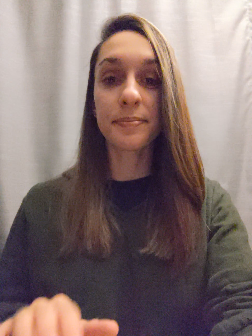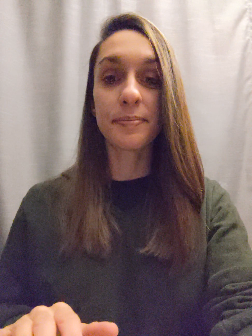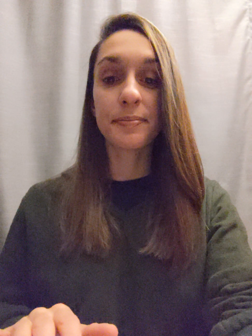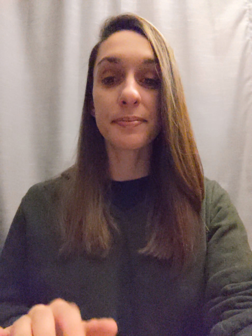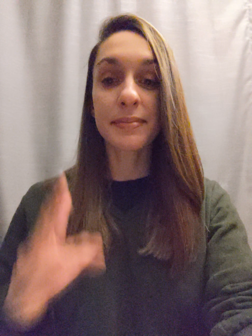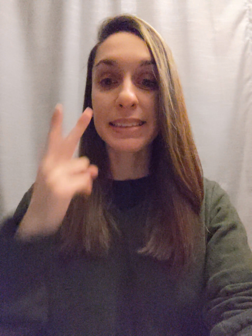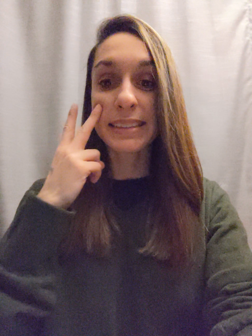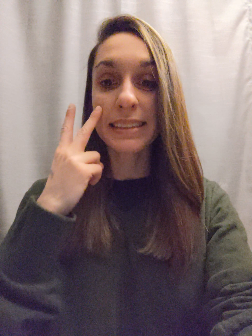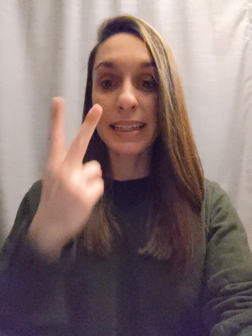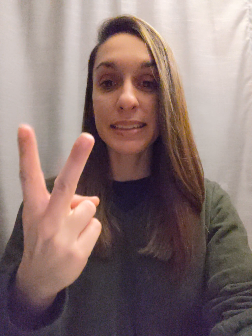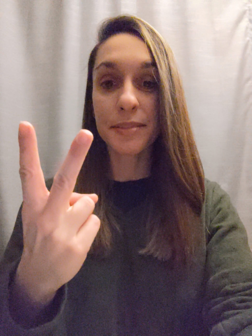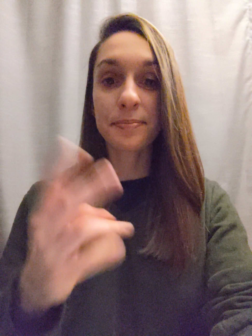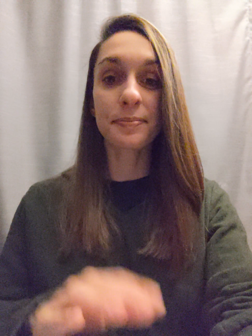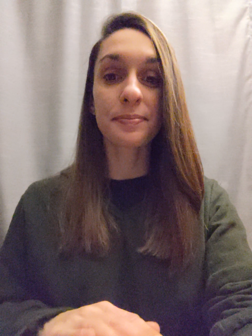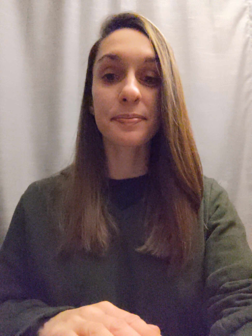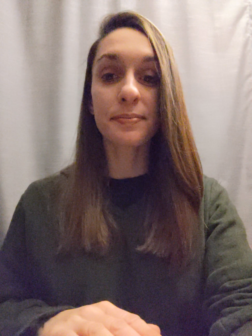see